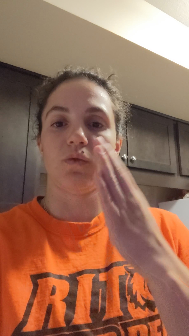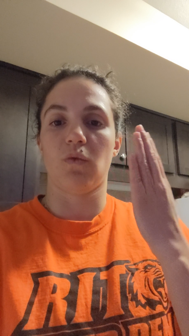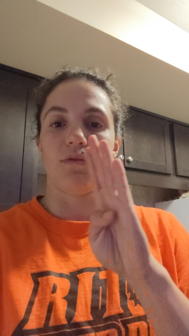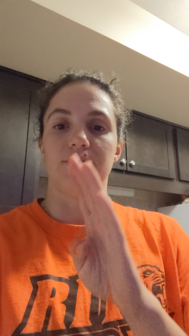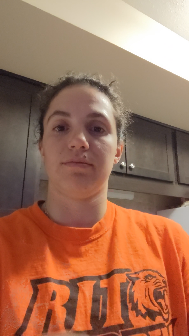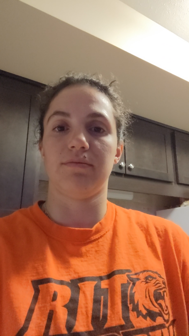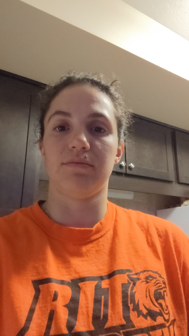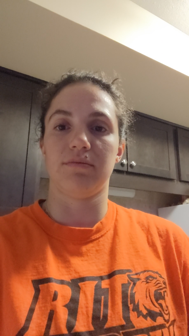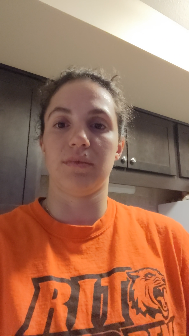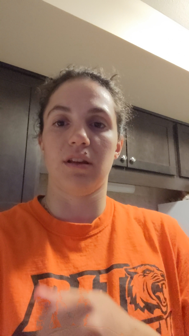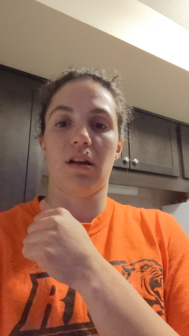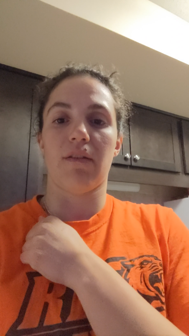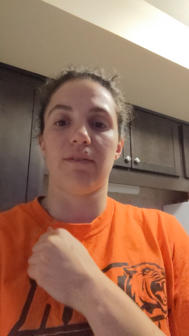love